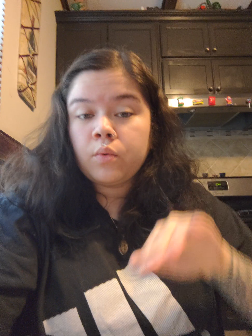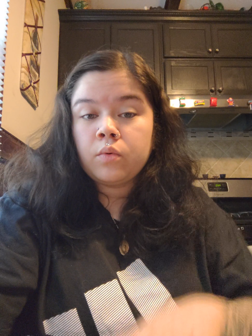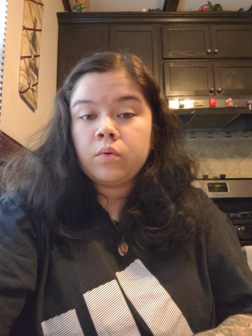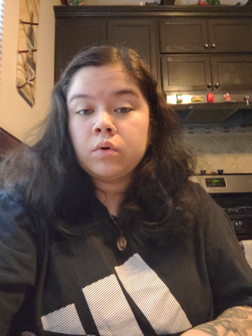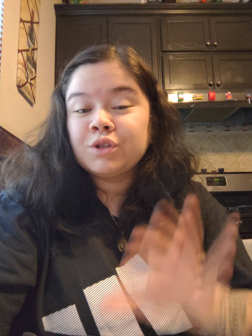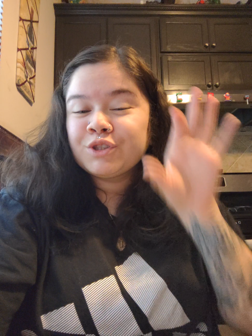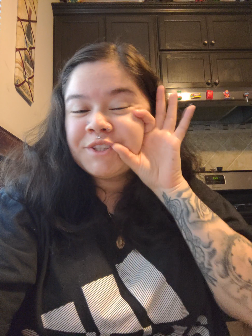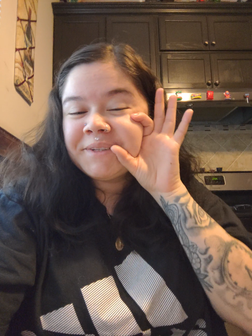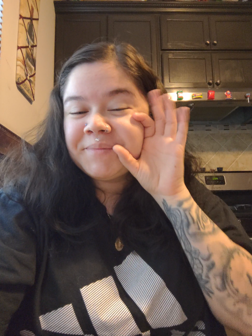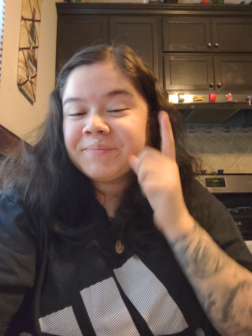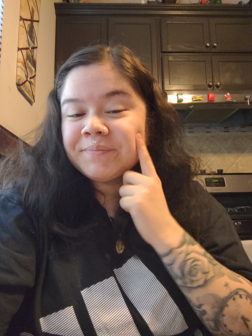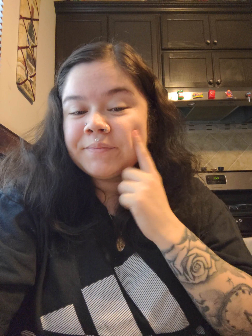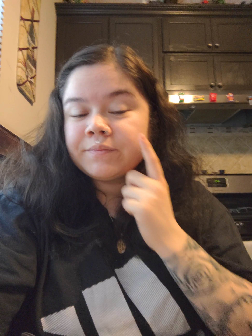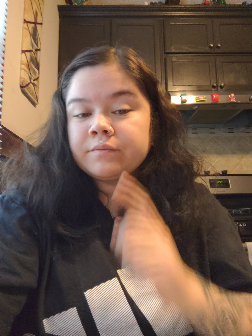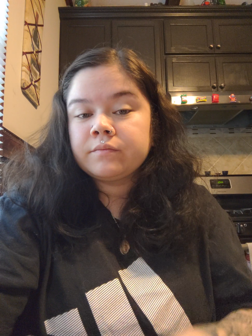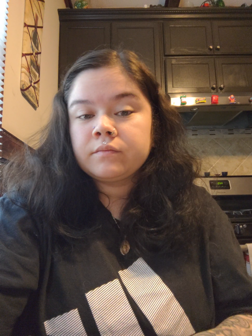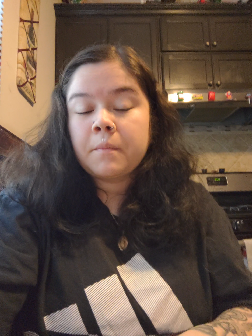cheek